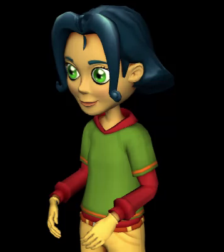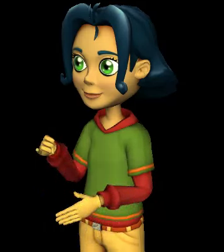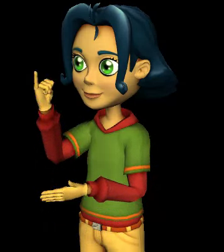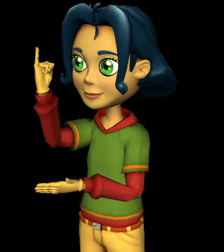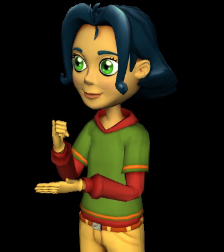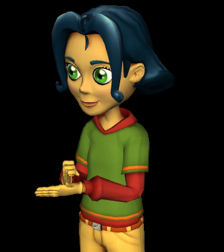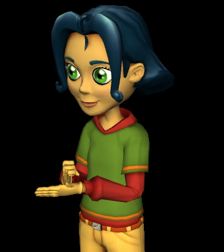حتى